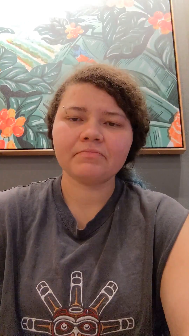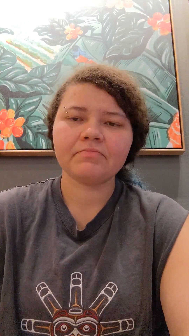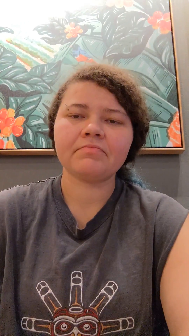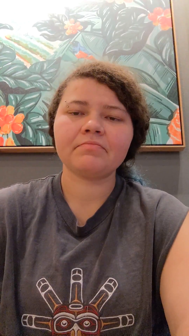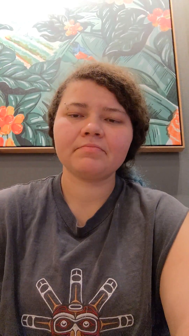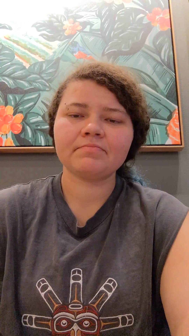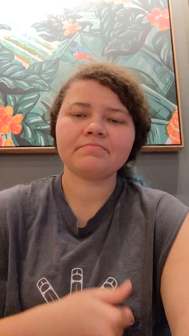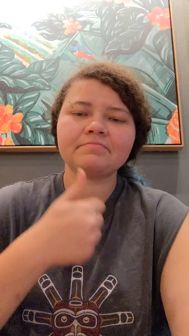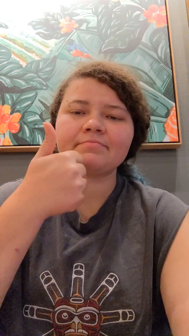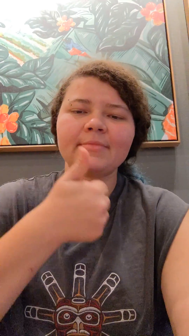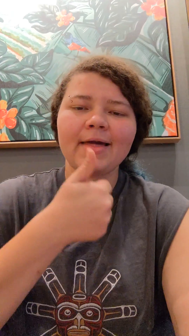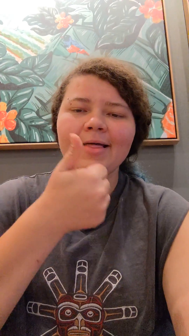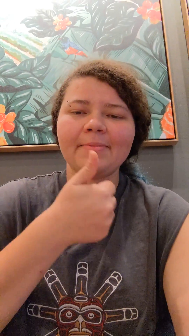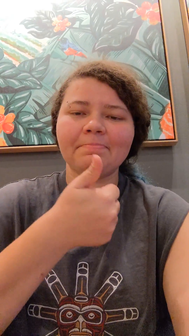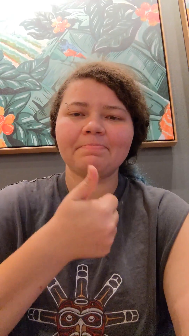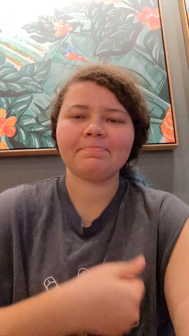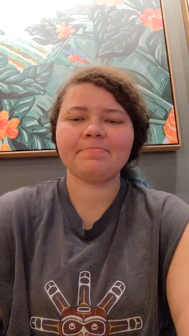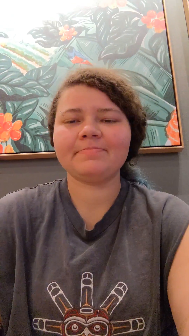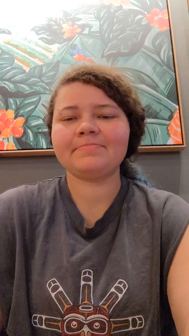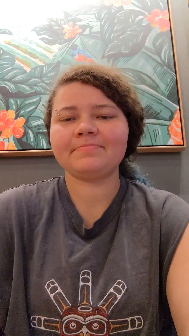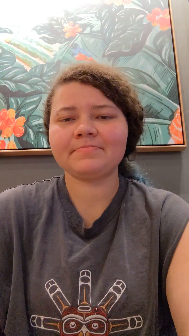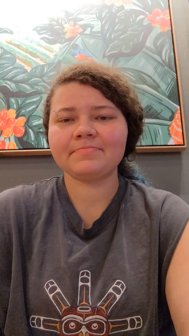help